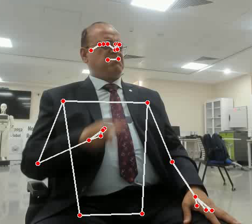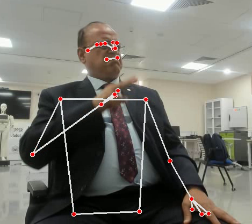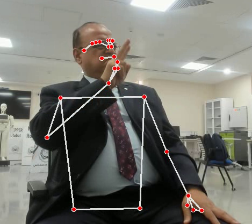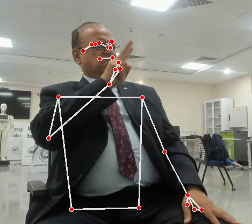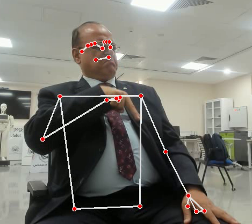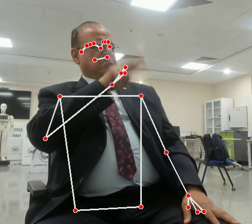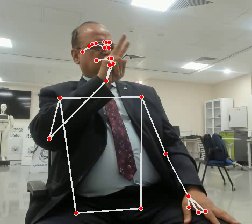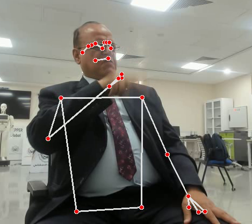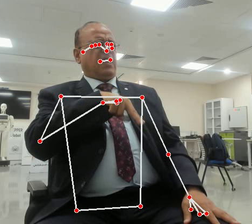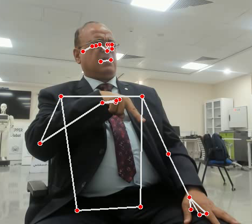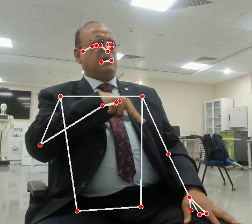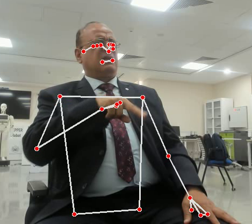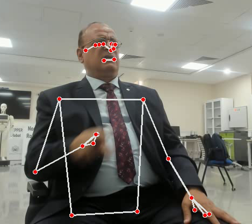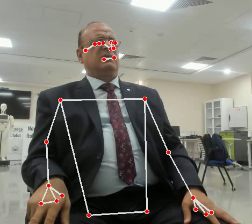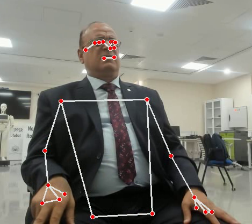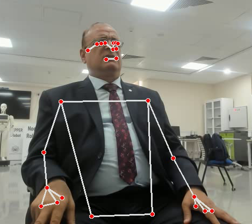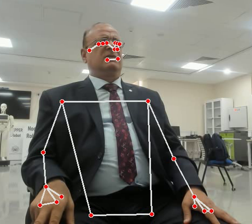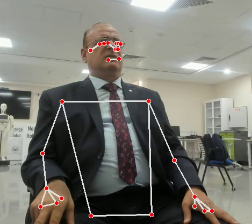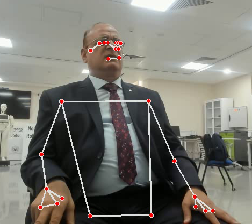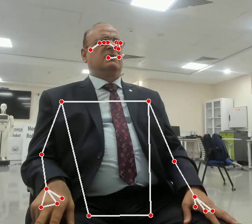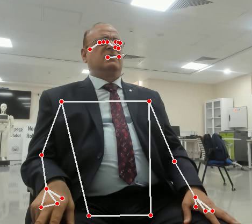y7takr